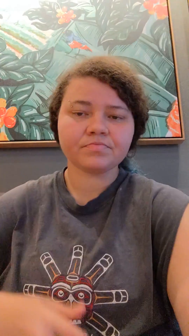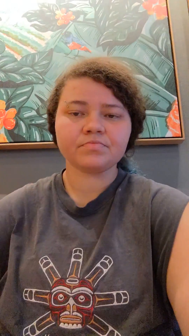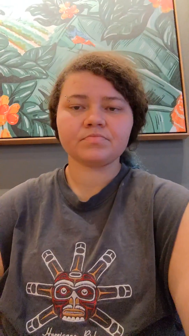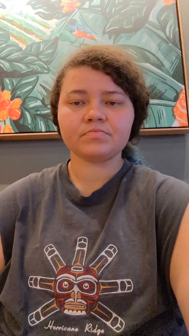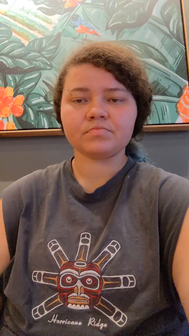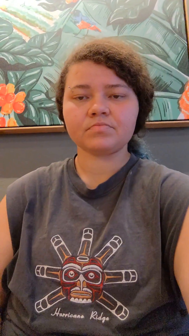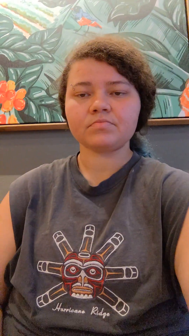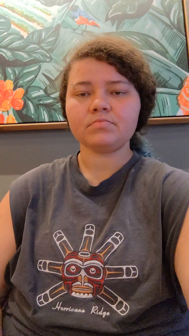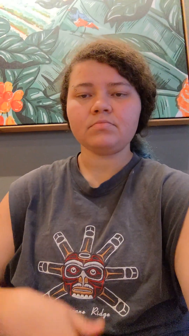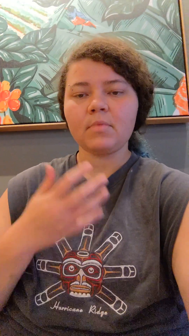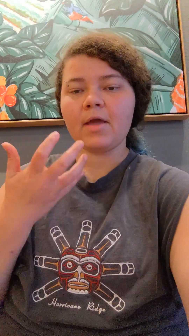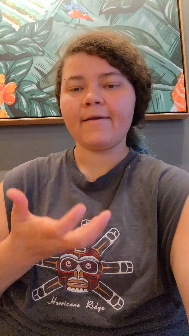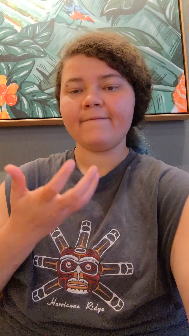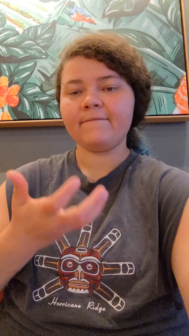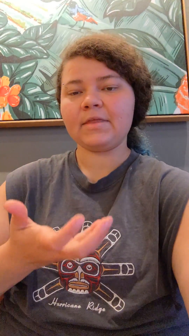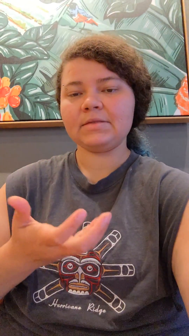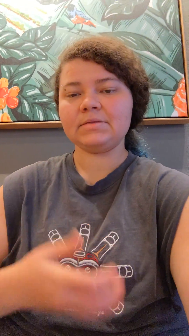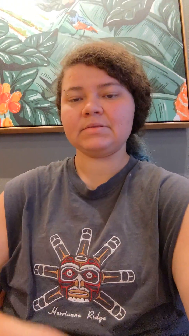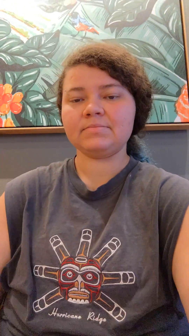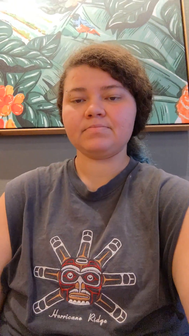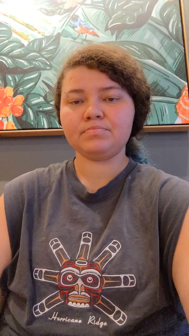heavy